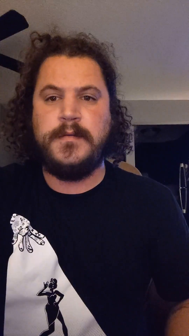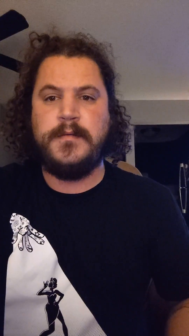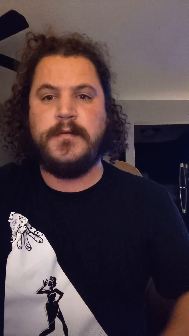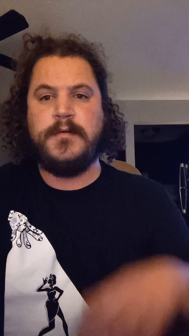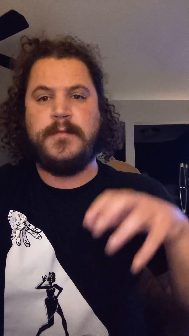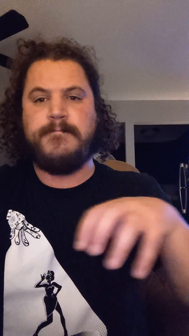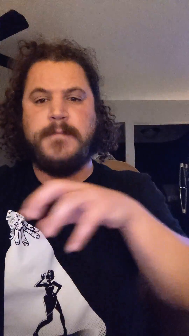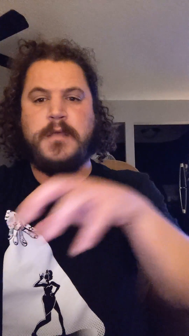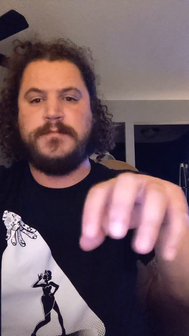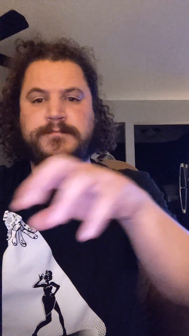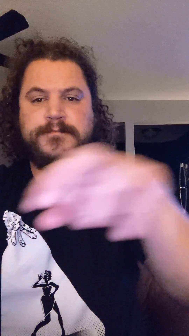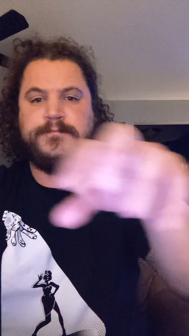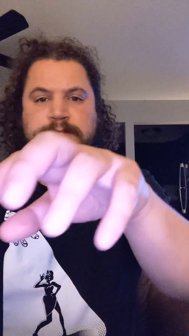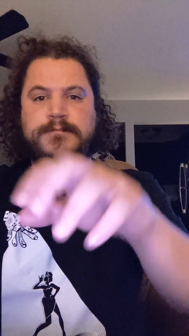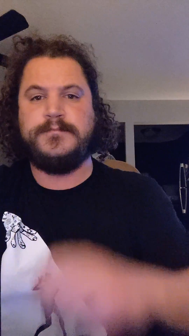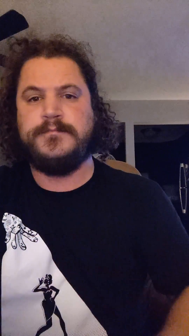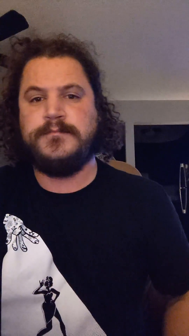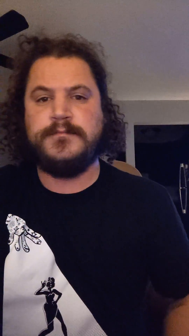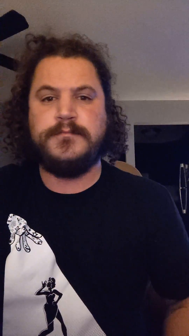block